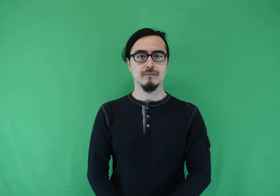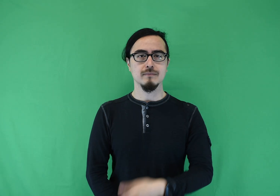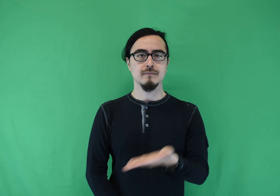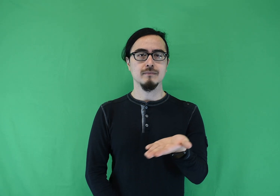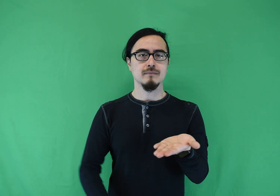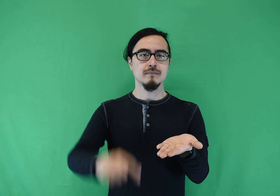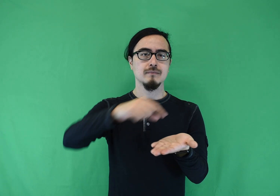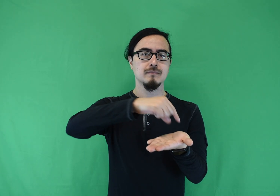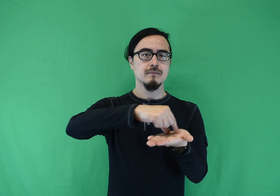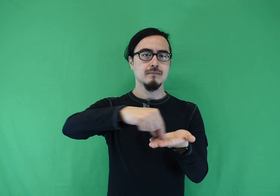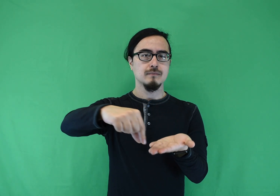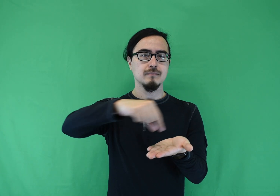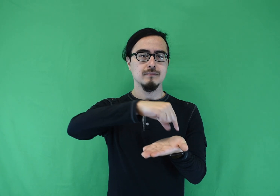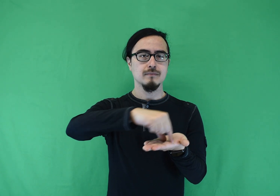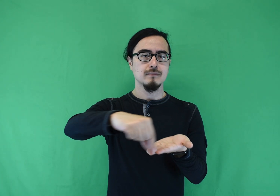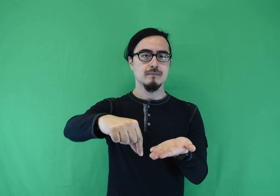comprar